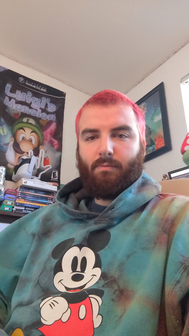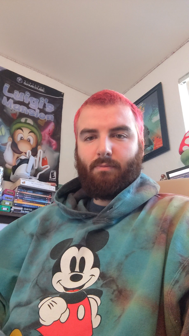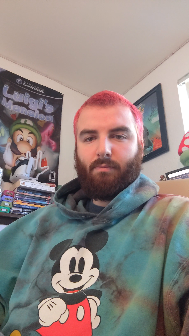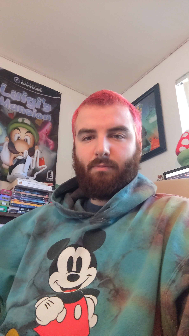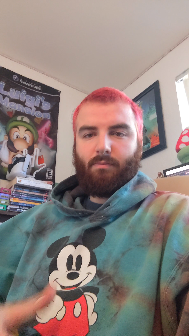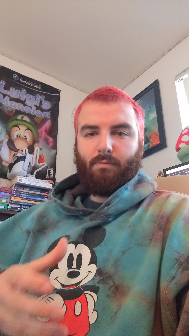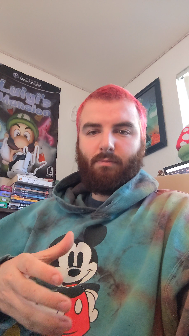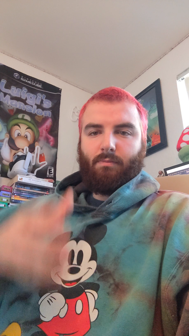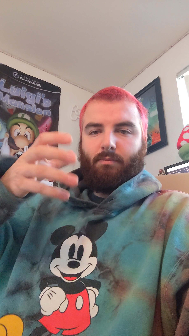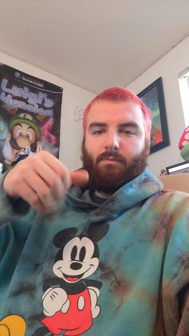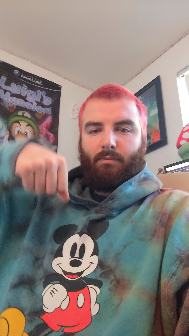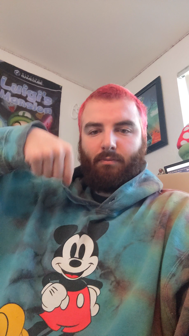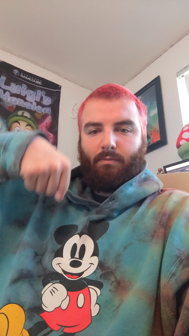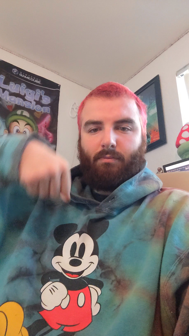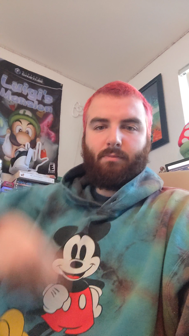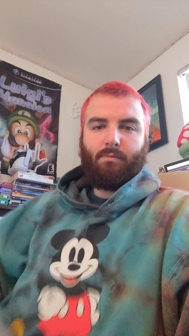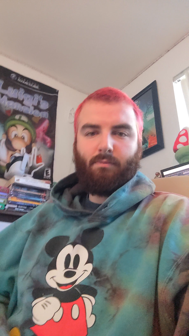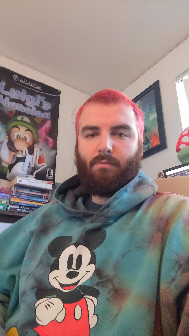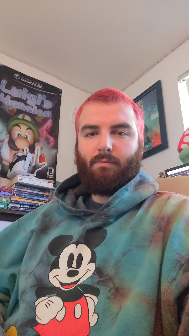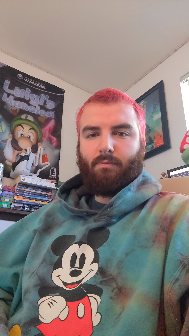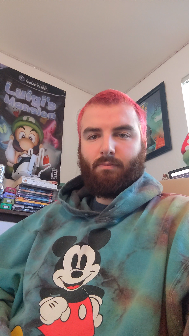bucket